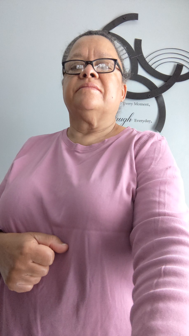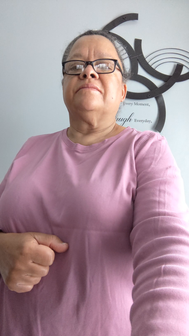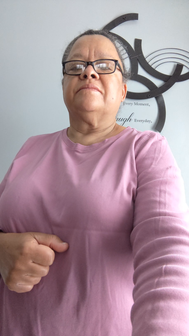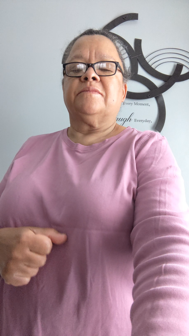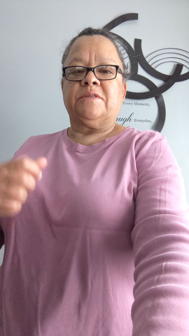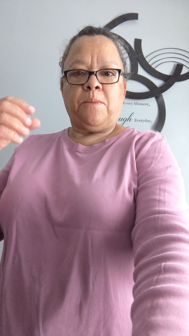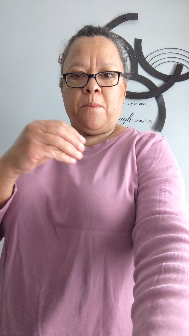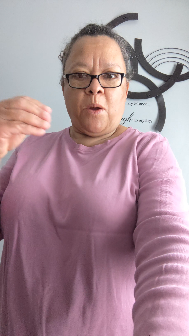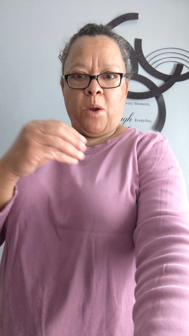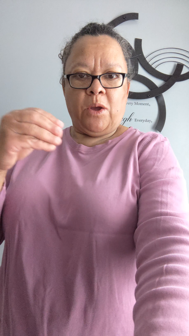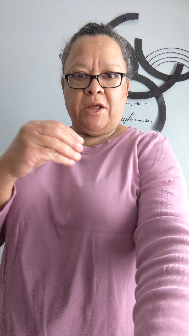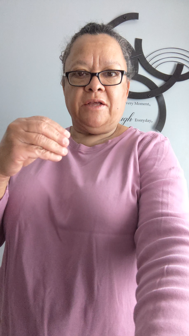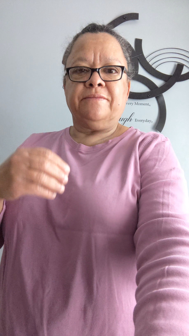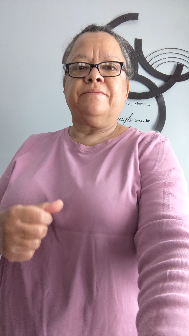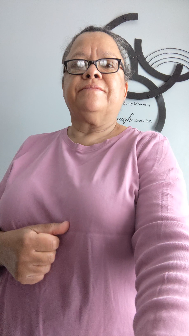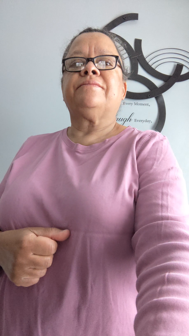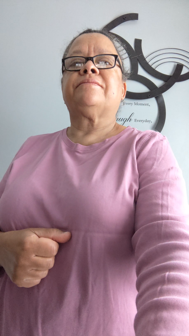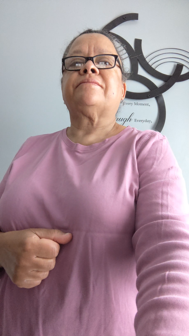more